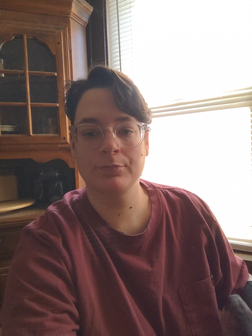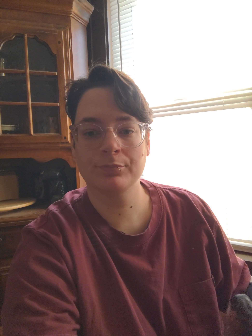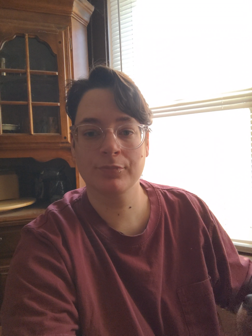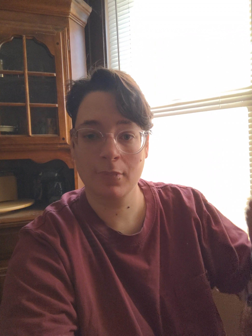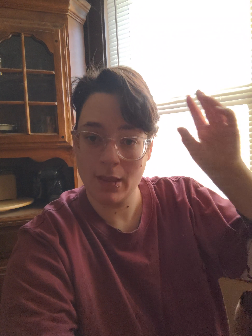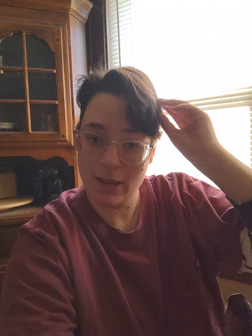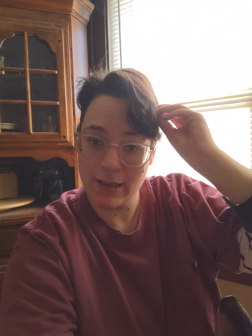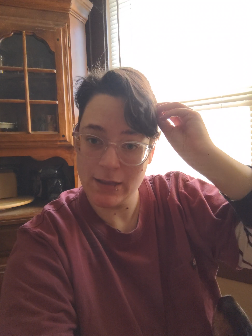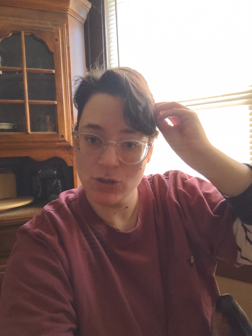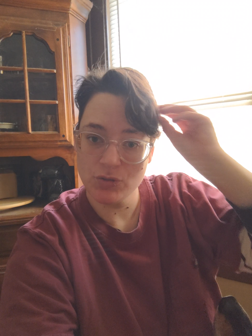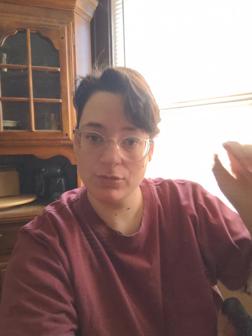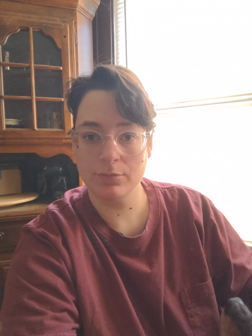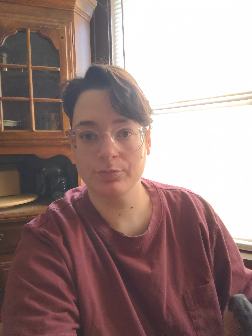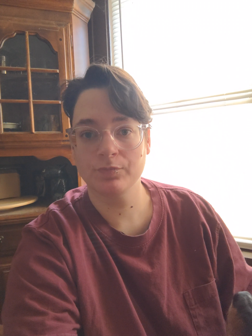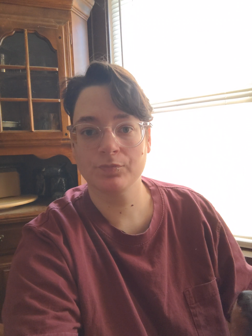hair